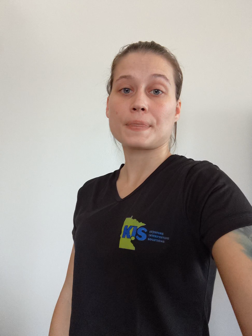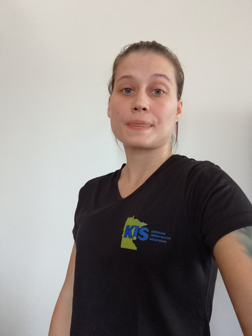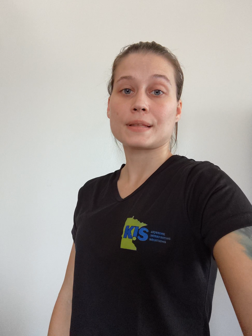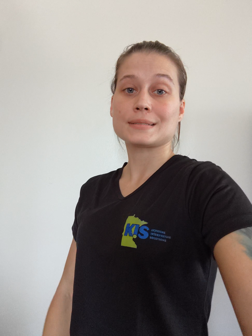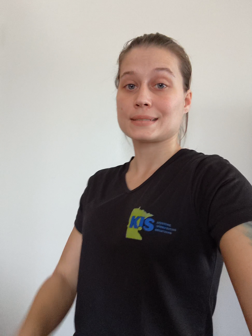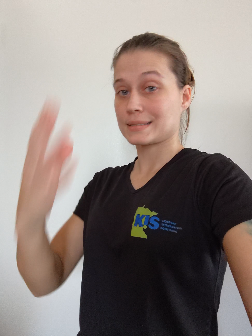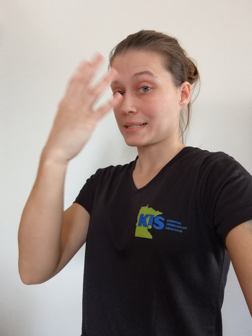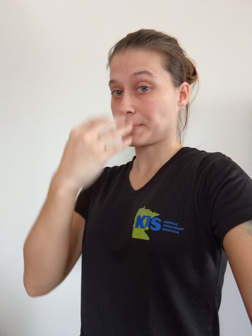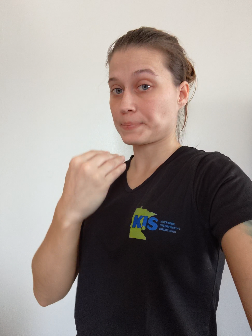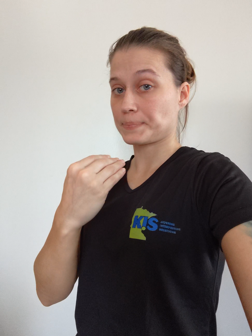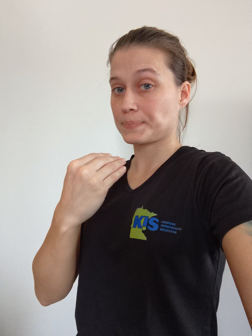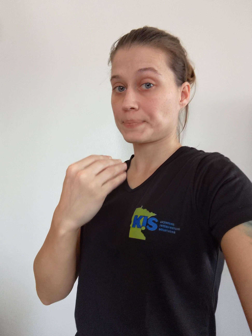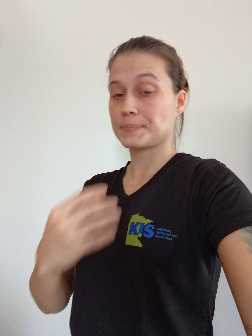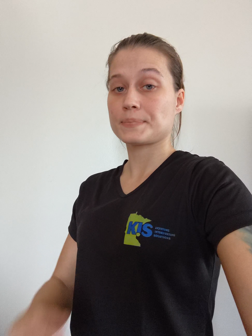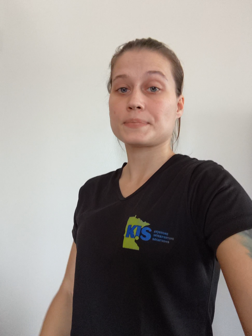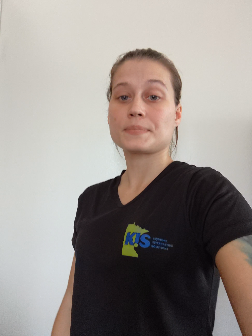sleep